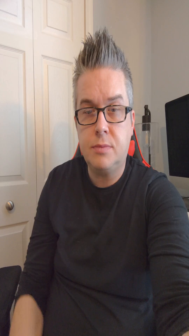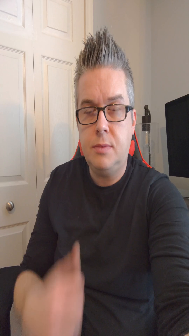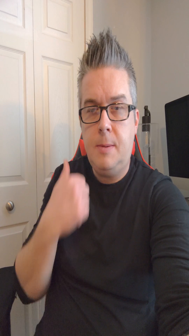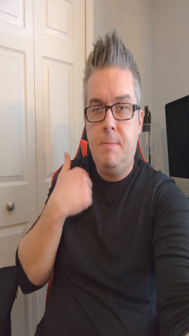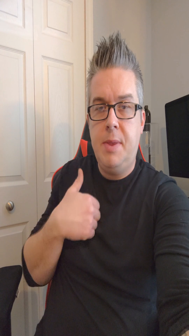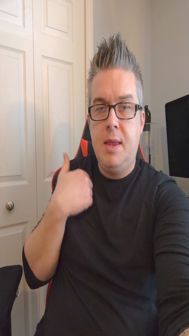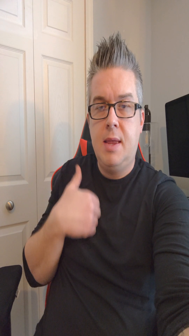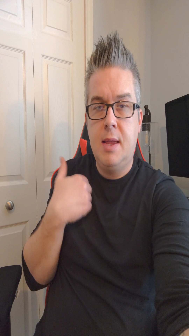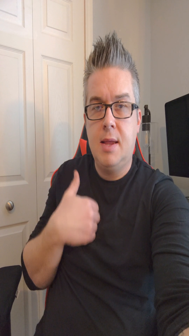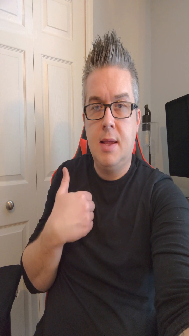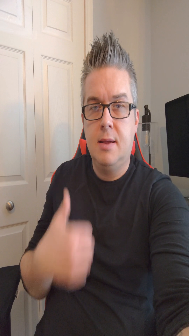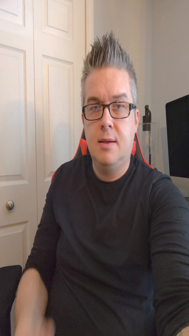bath